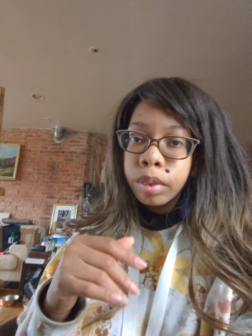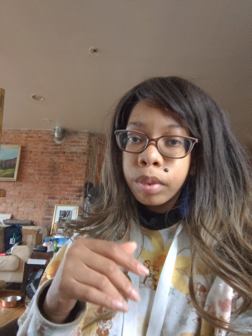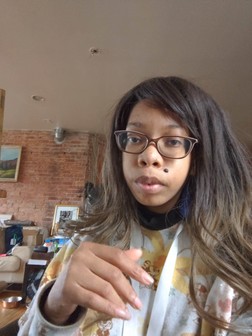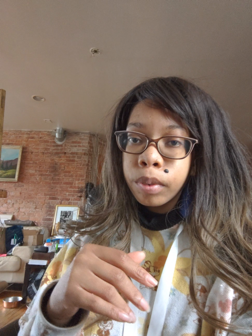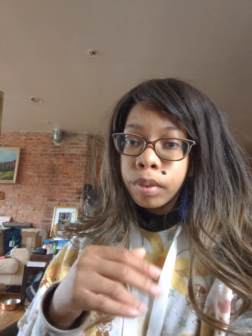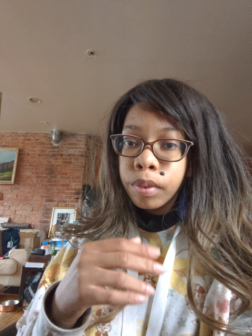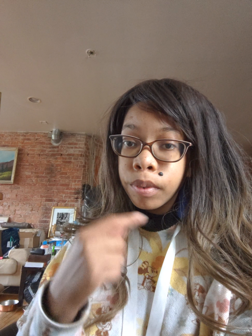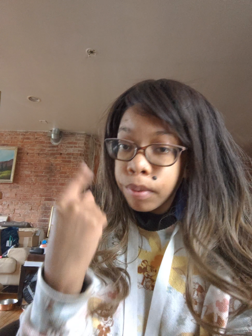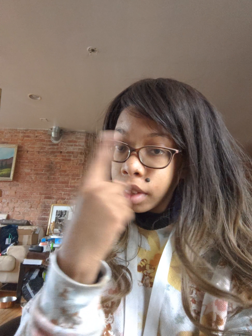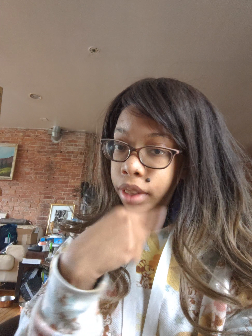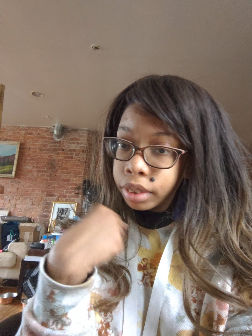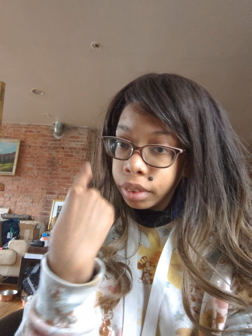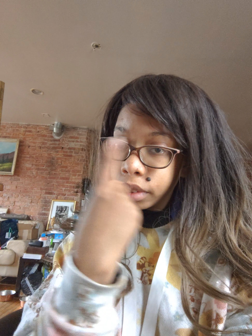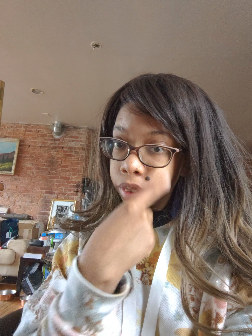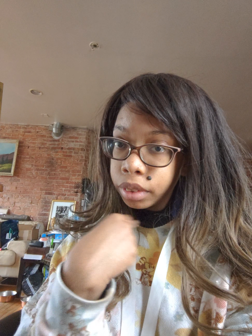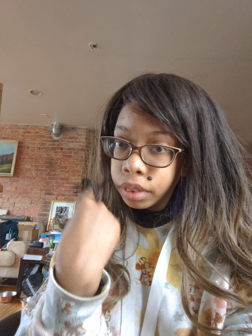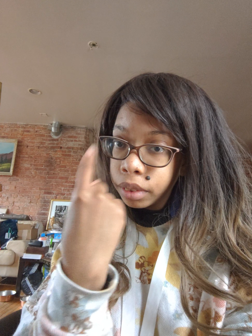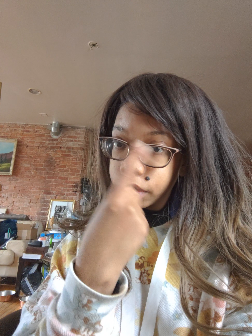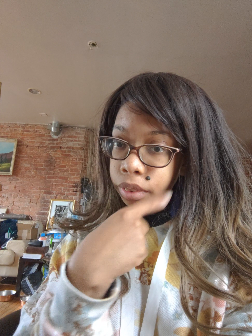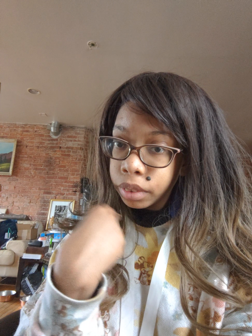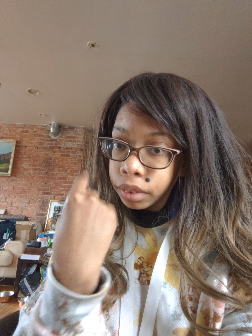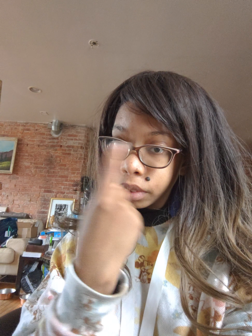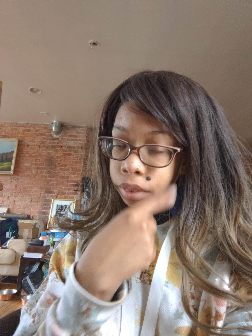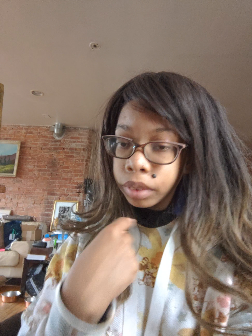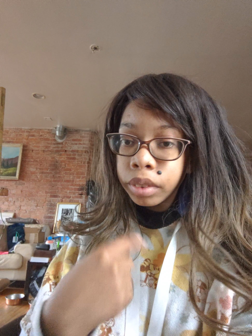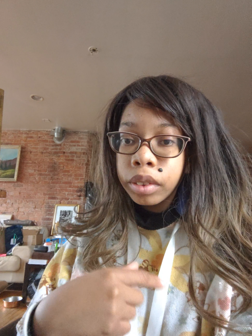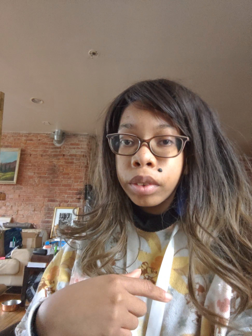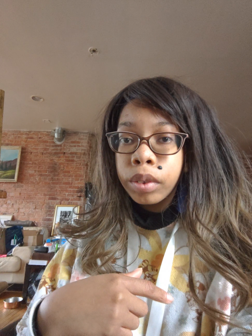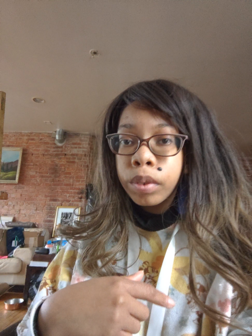face